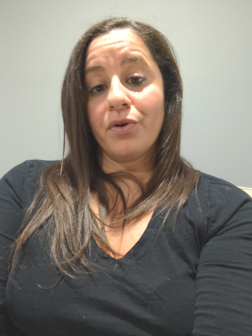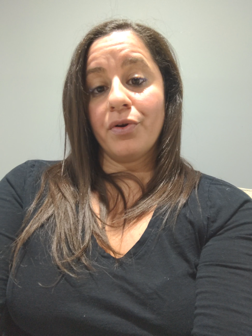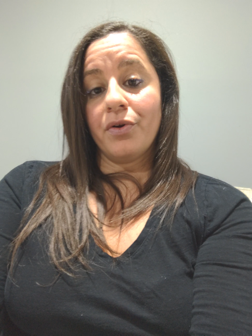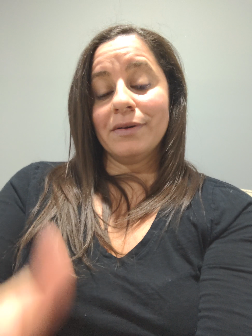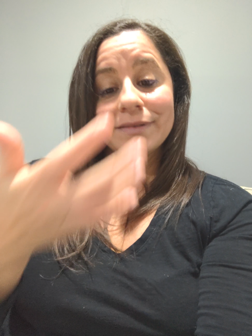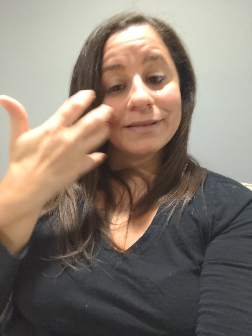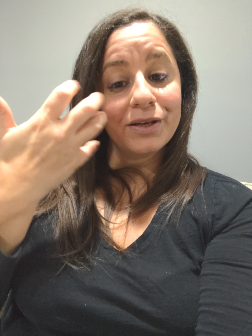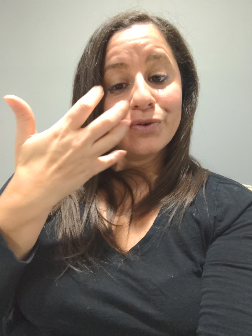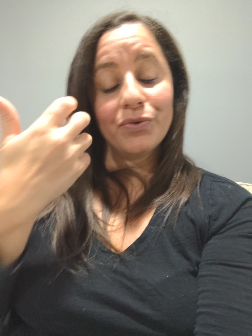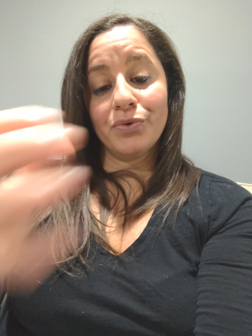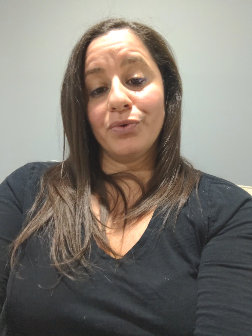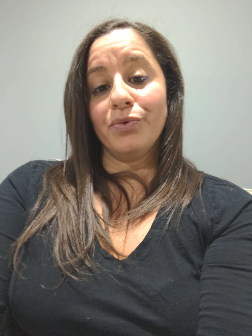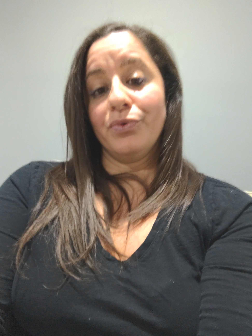tiger